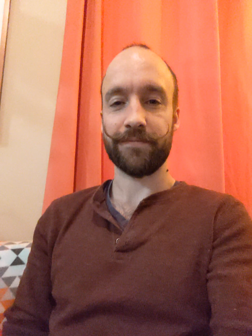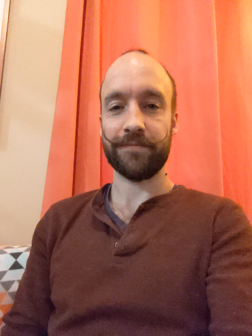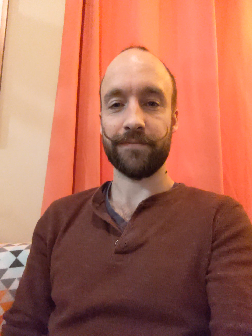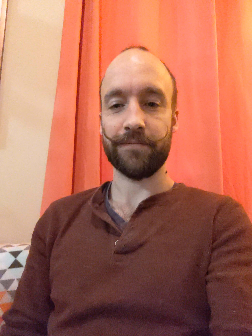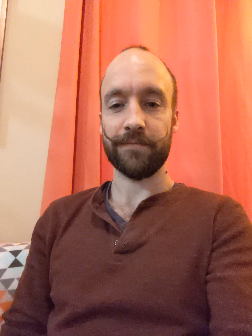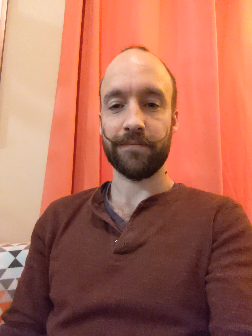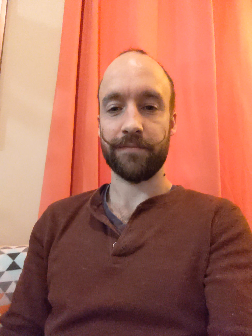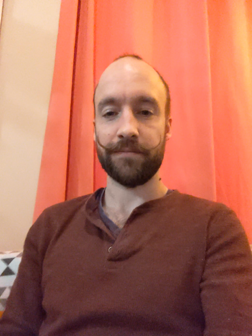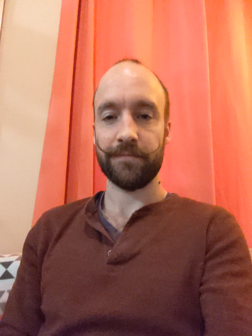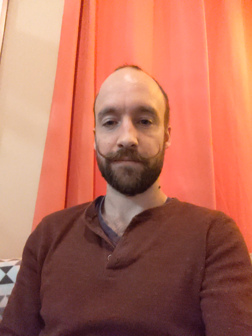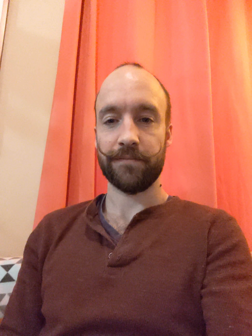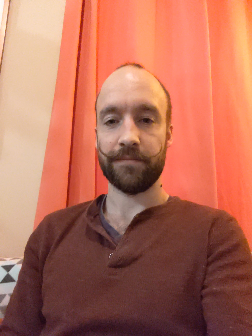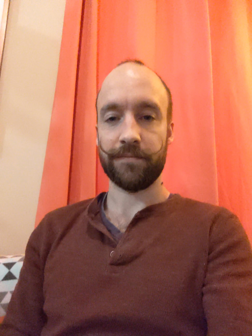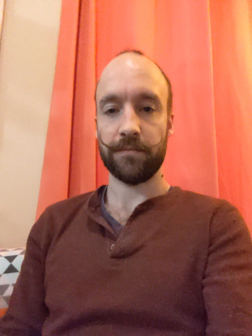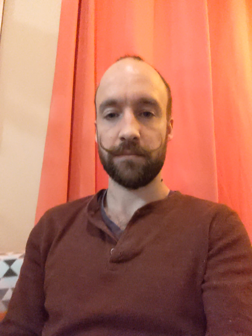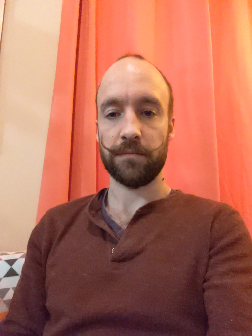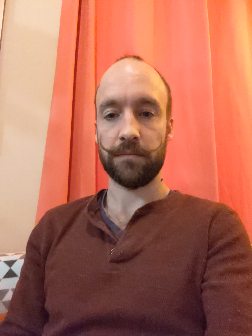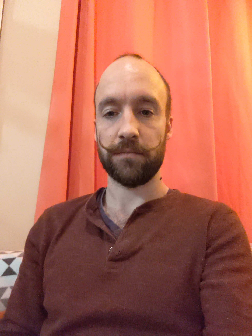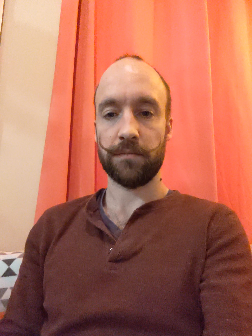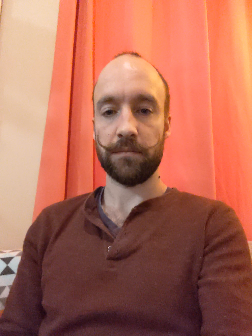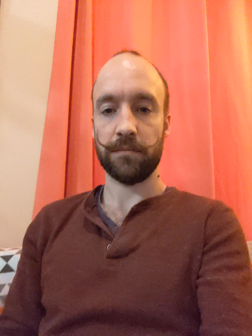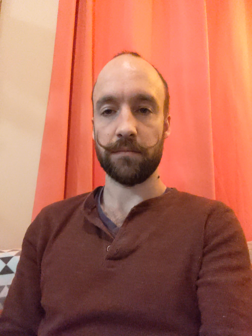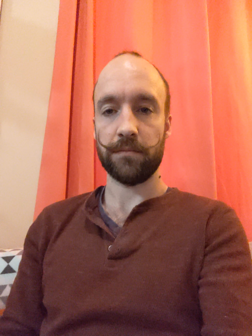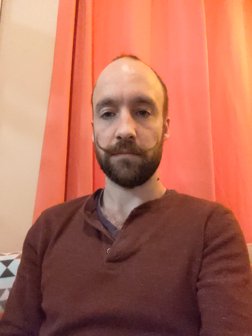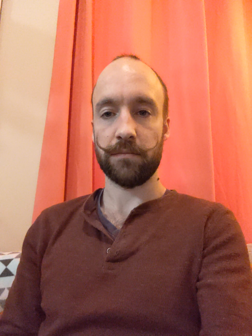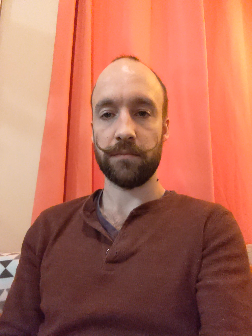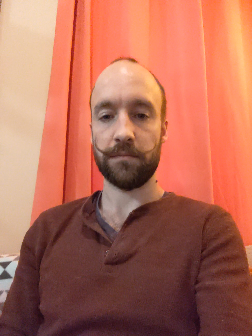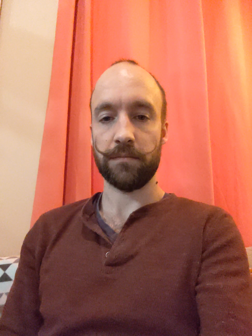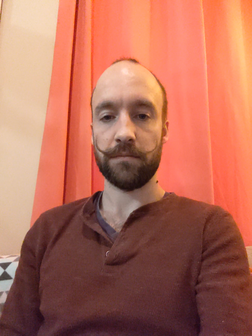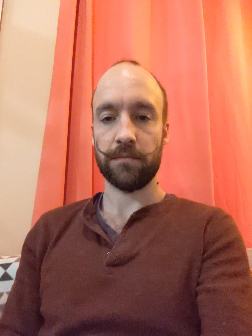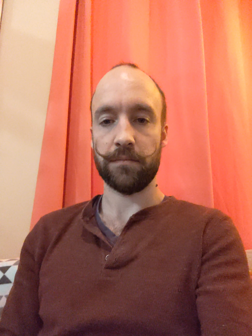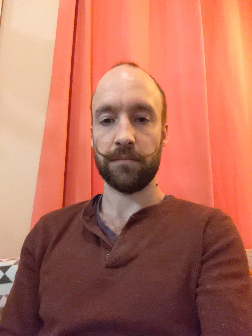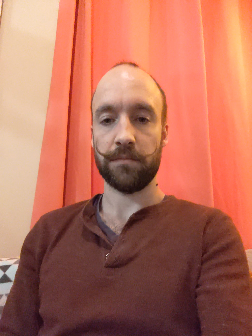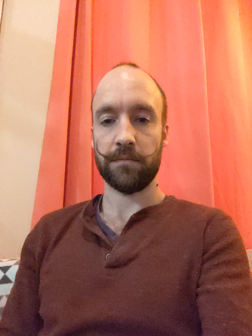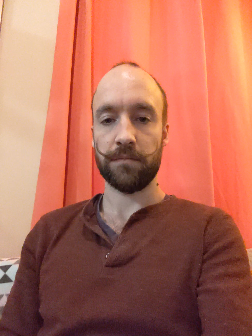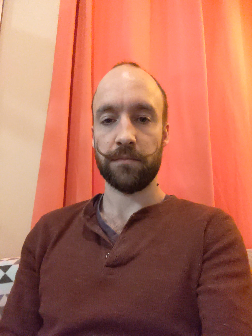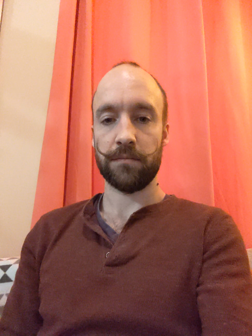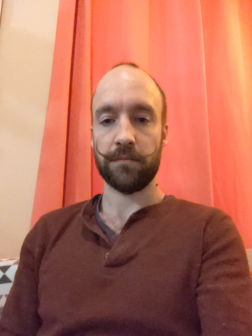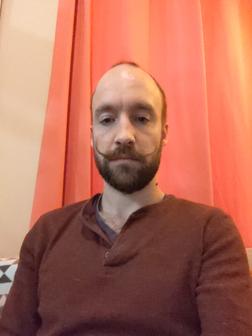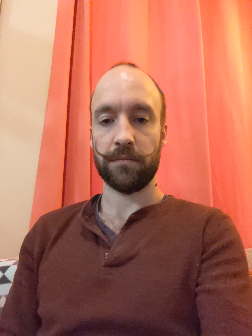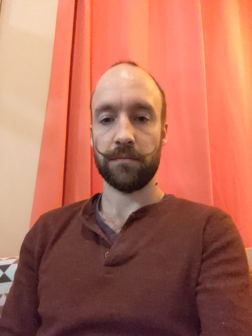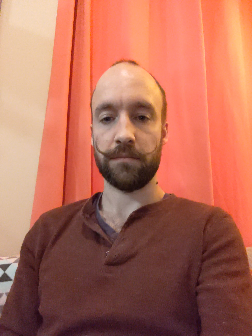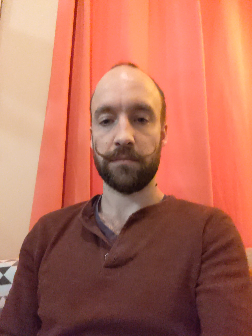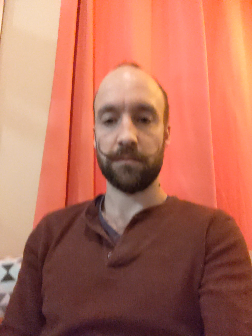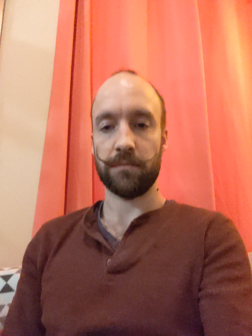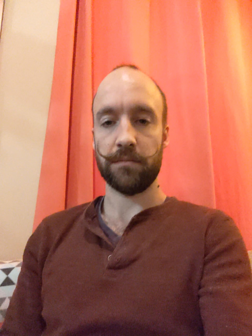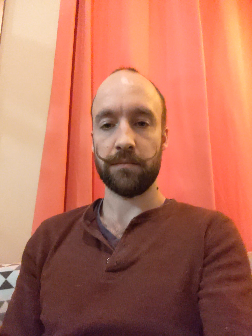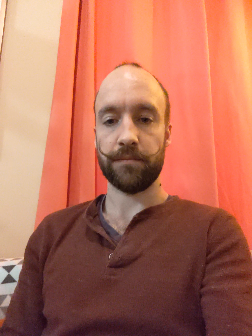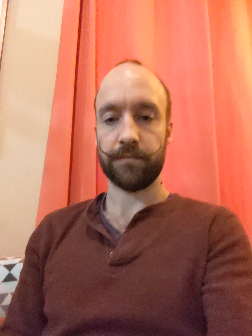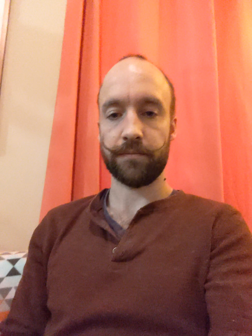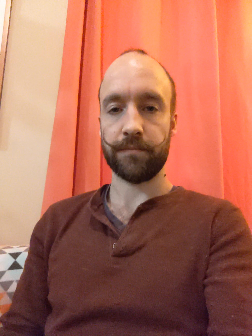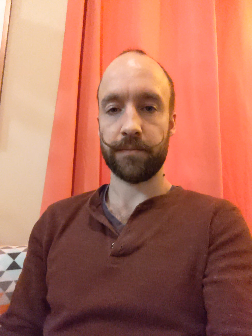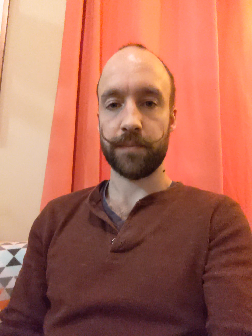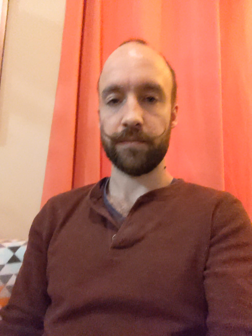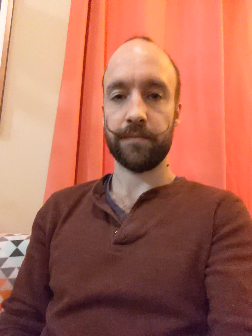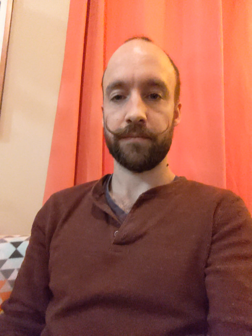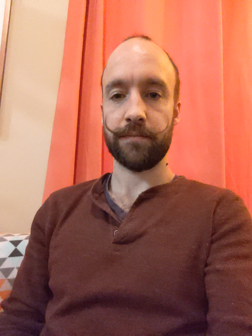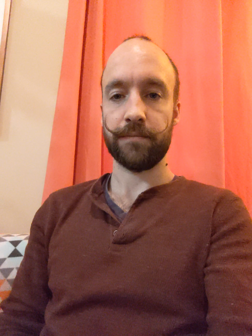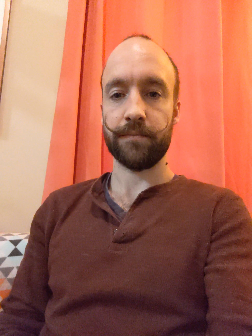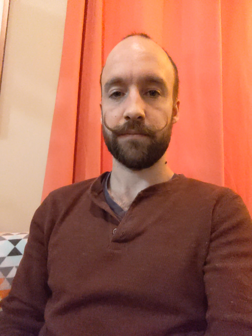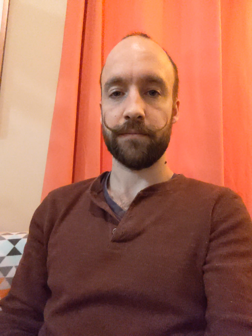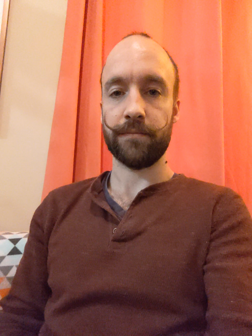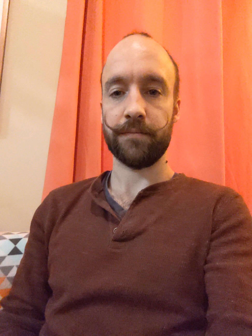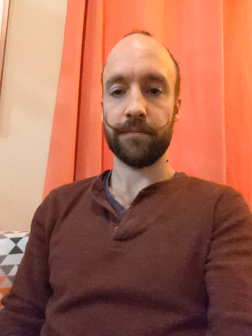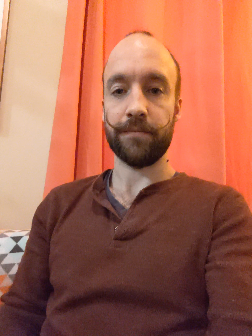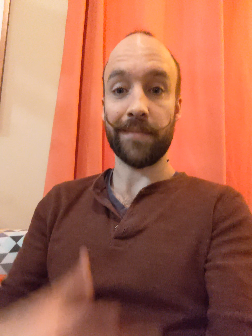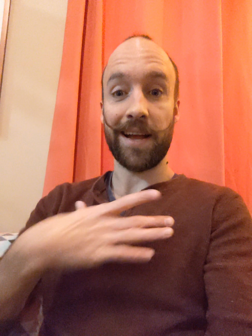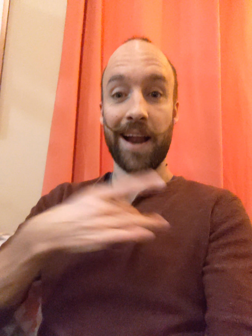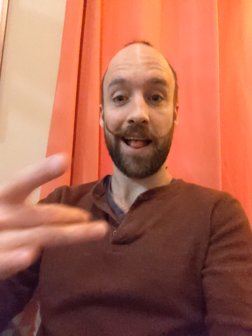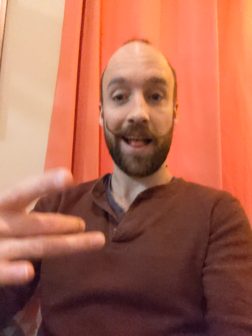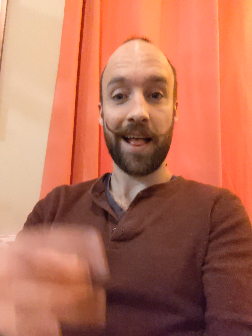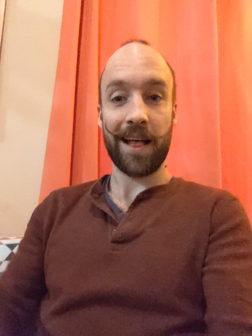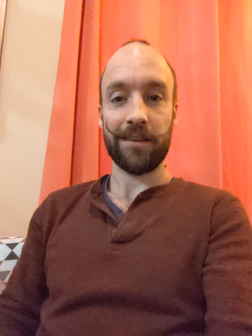like